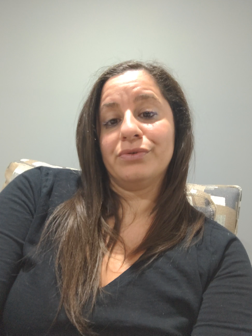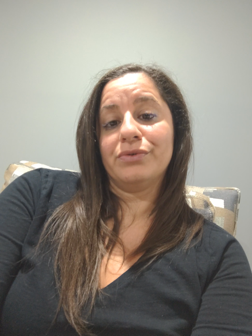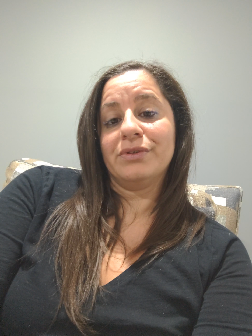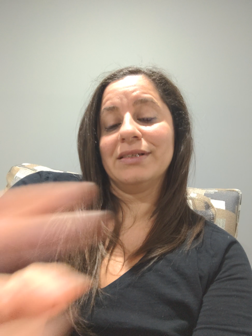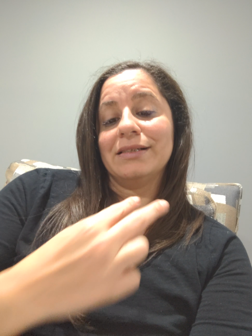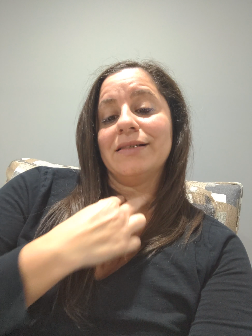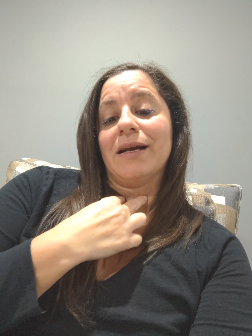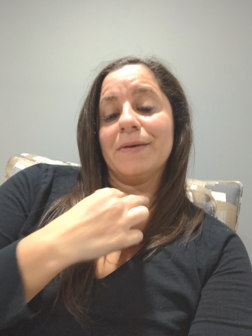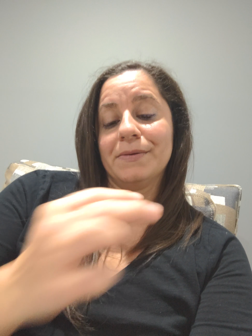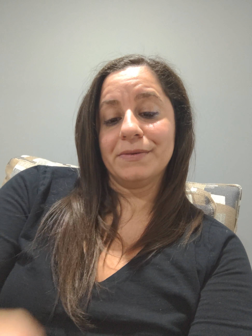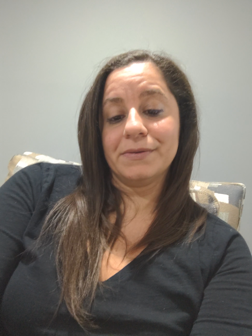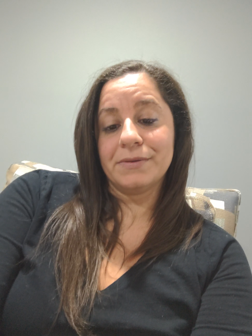stuck